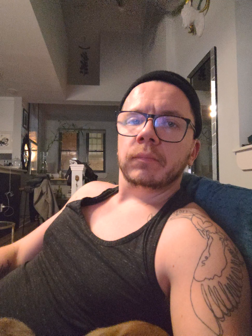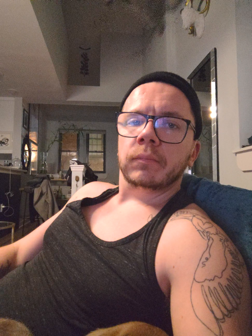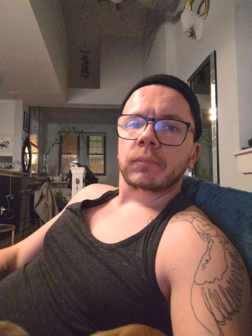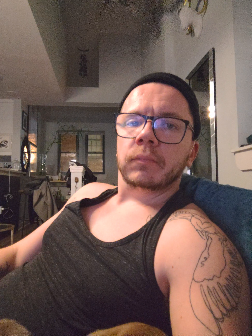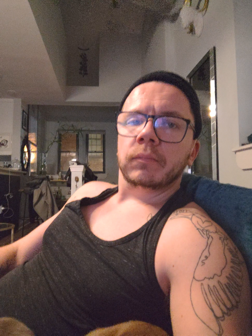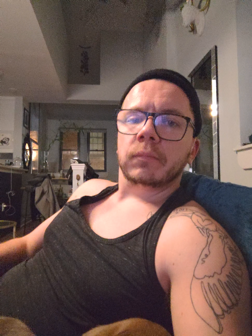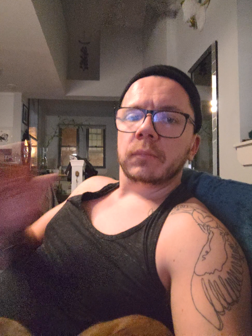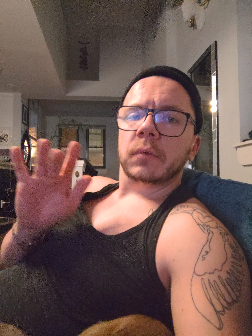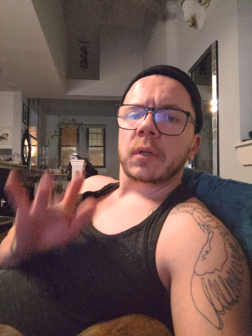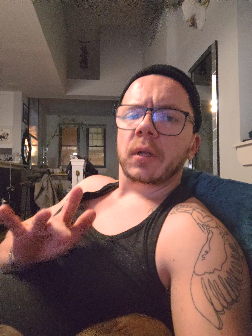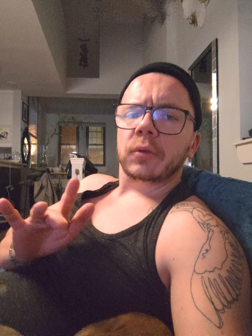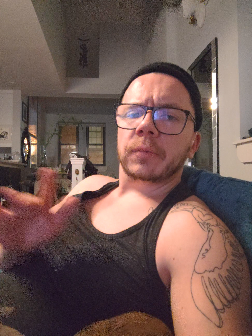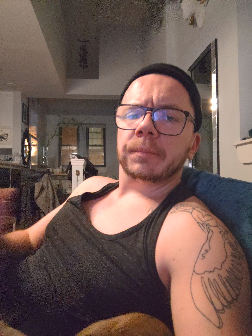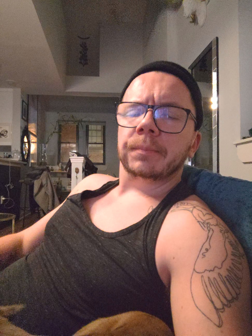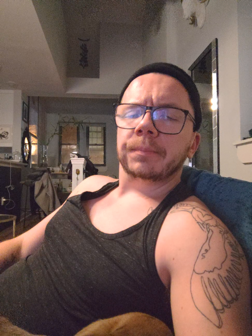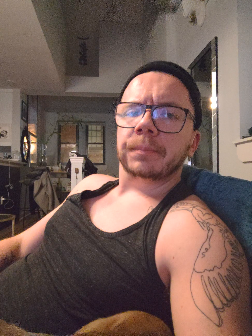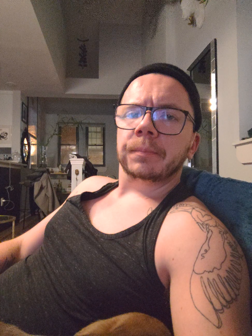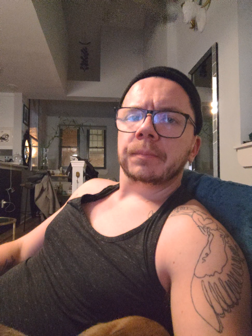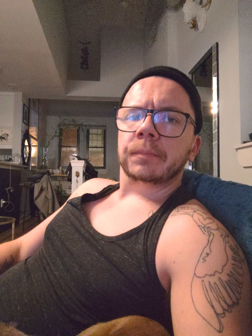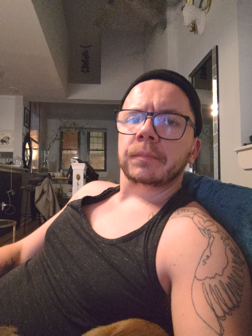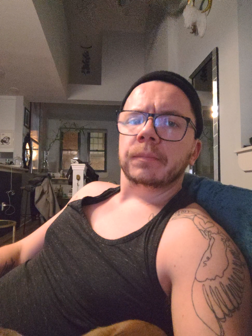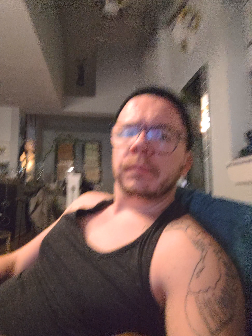touch